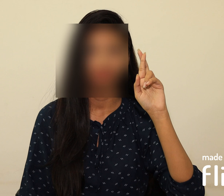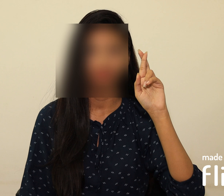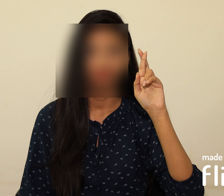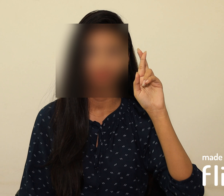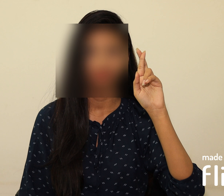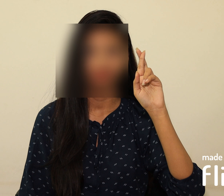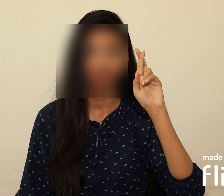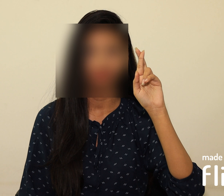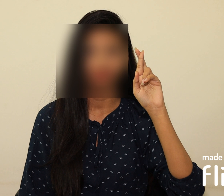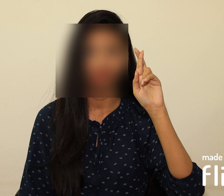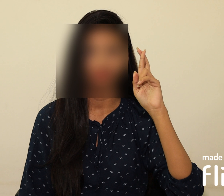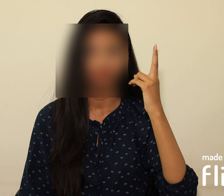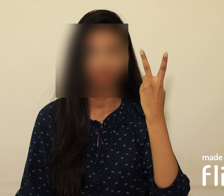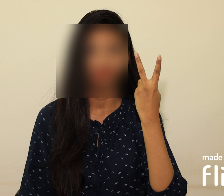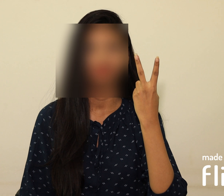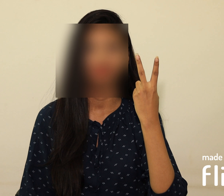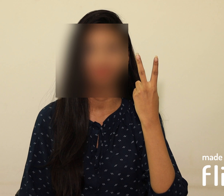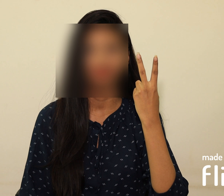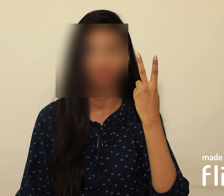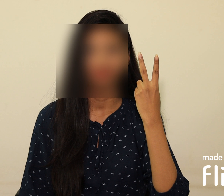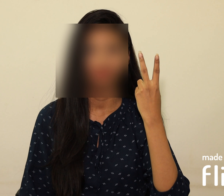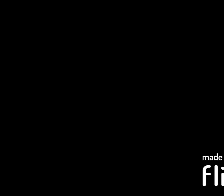ڑ